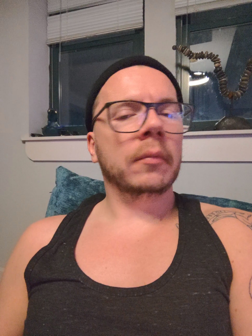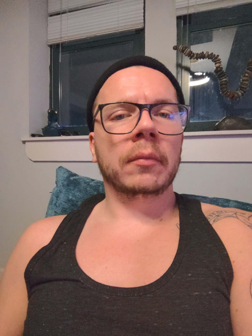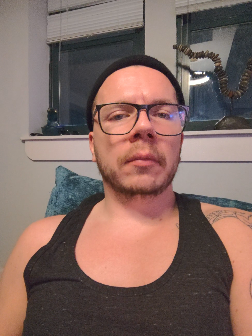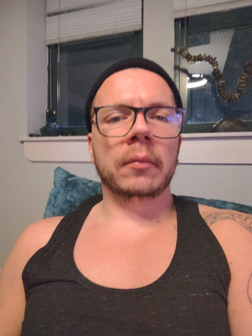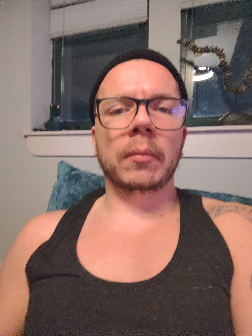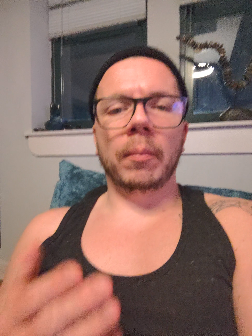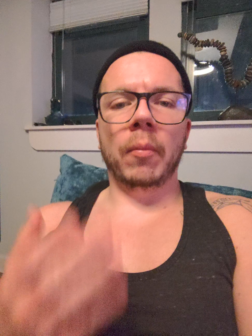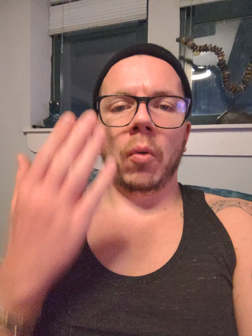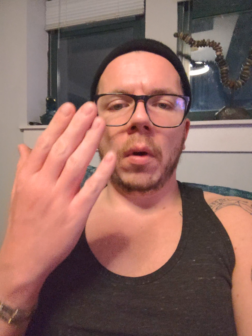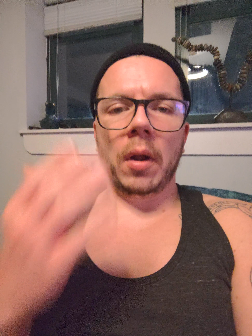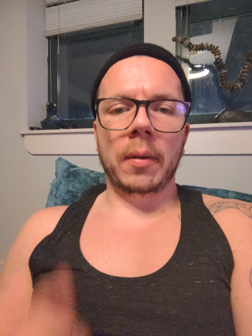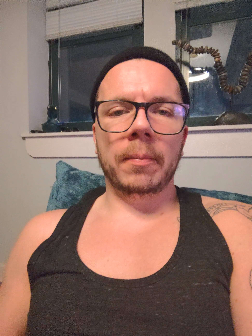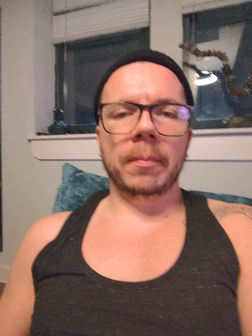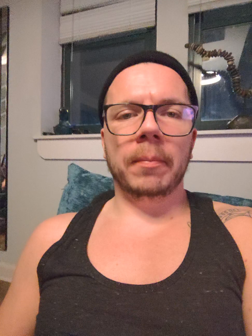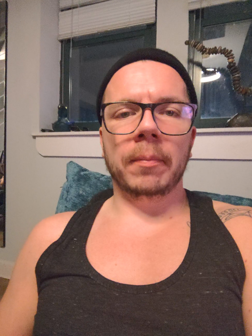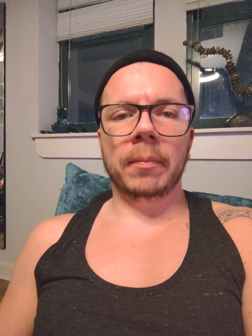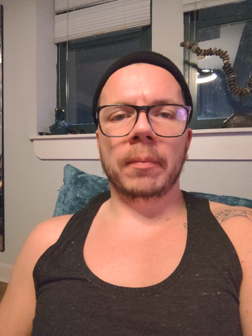morning